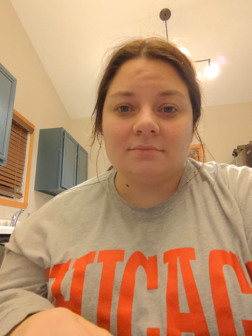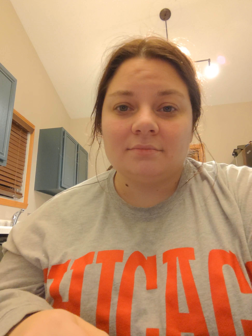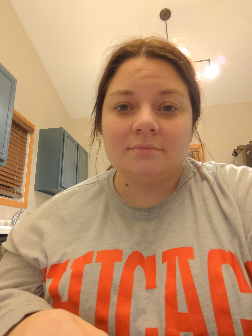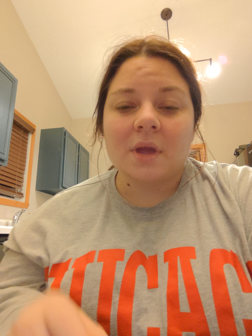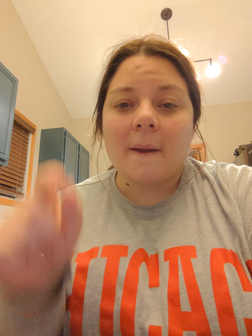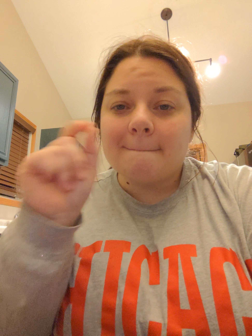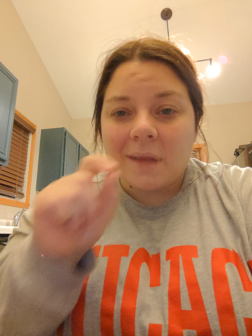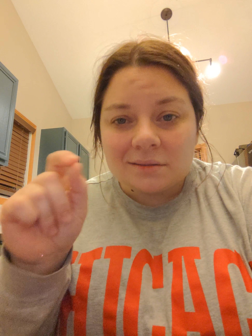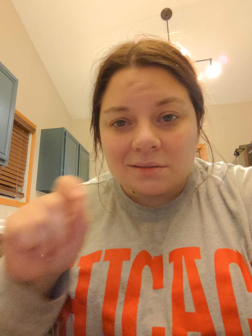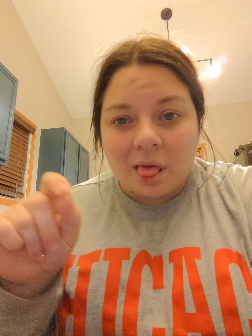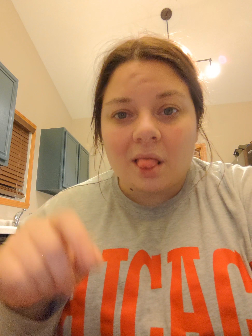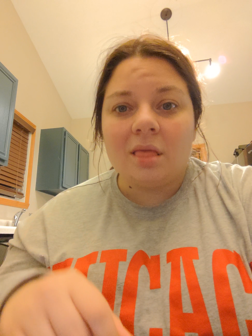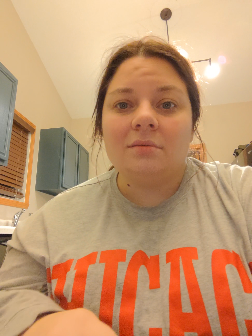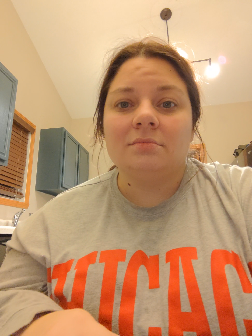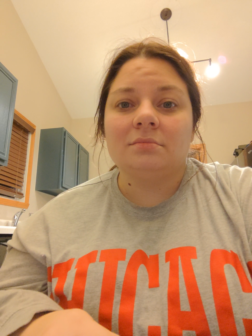pencil